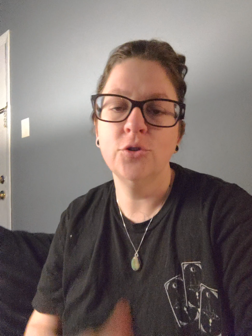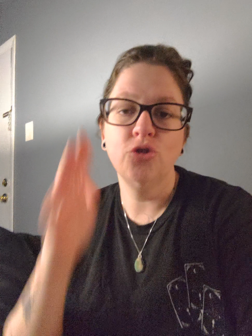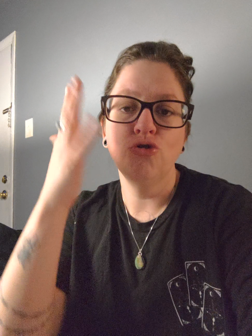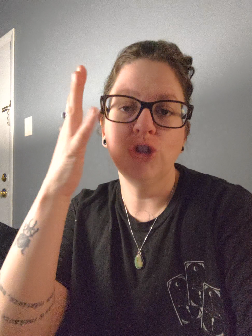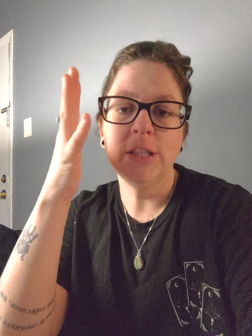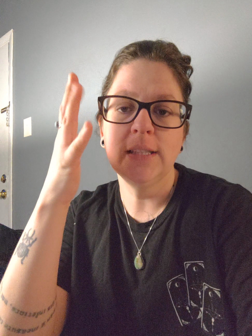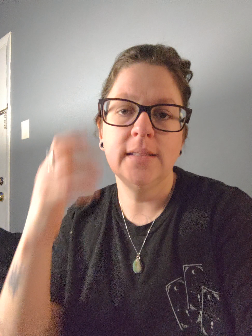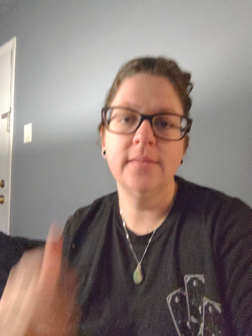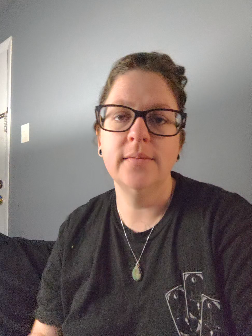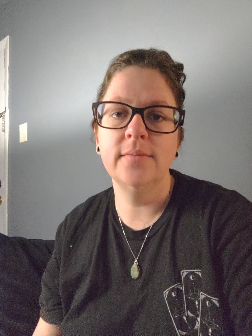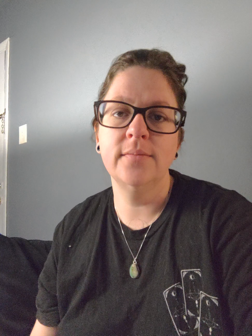tree